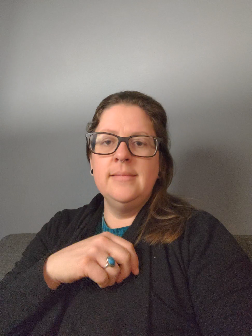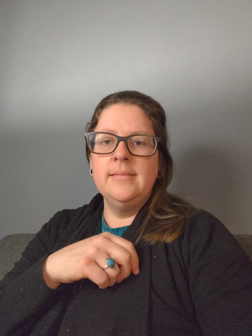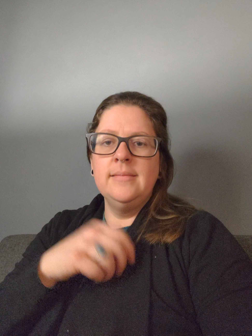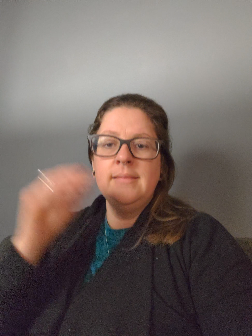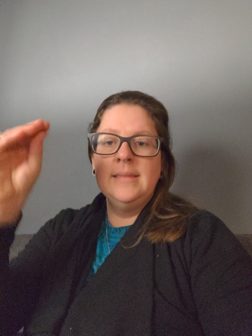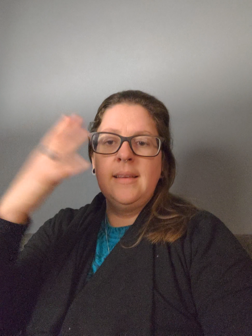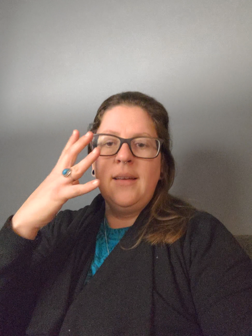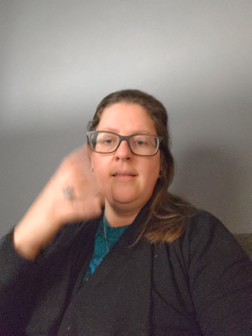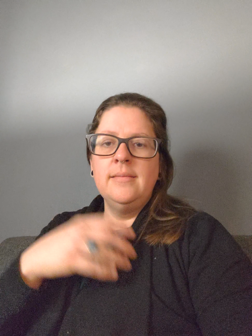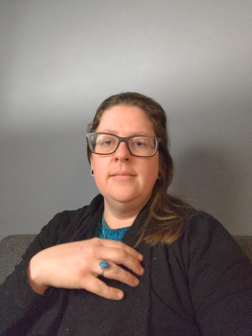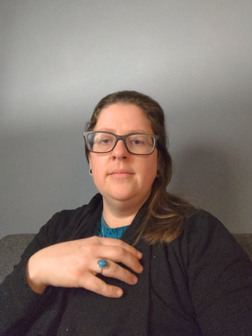sun